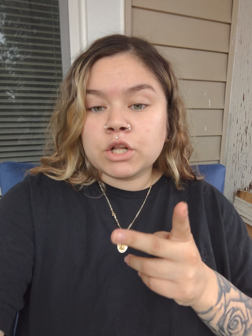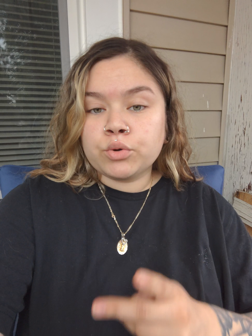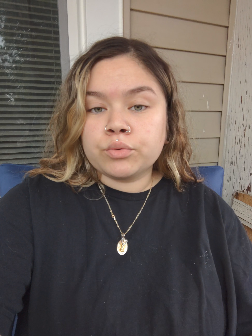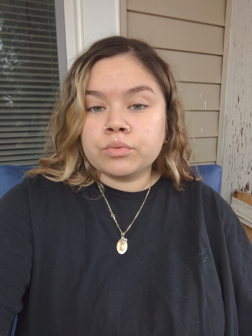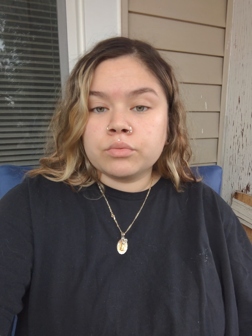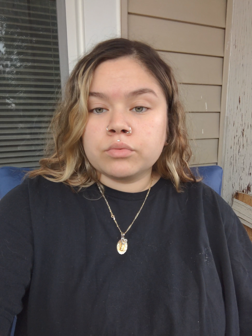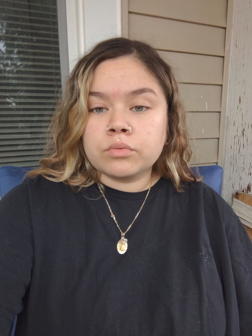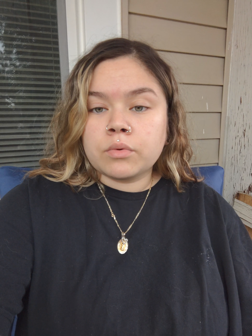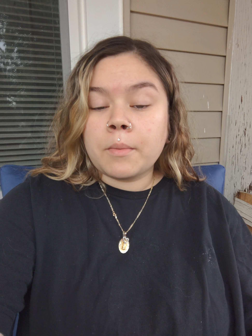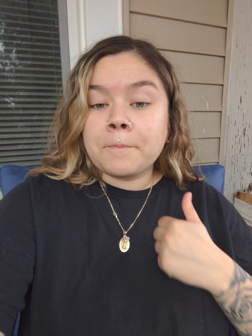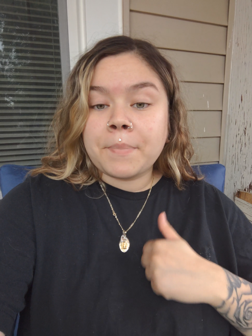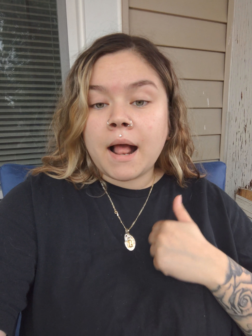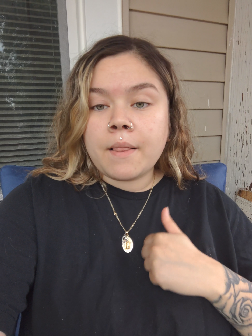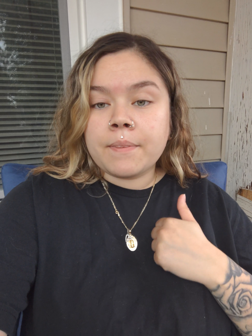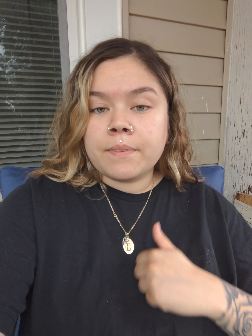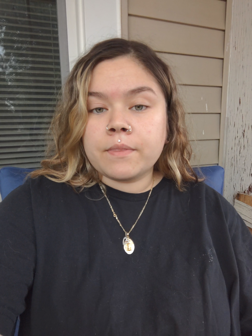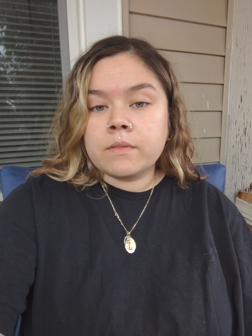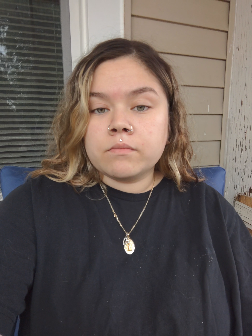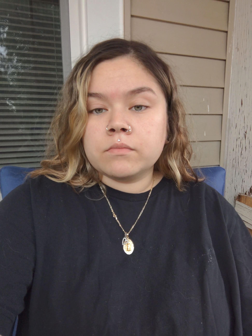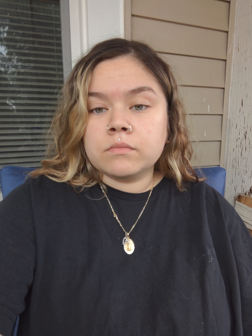bathtub